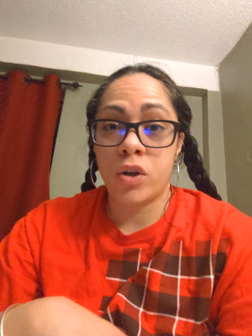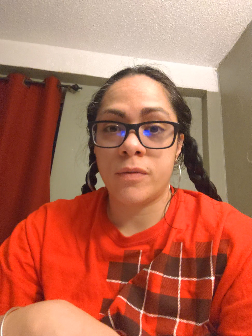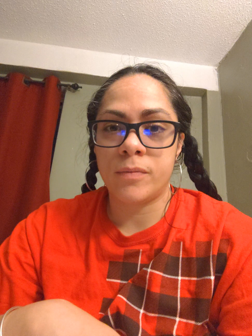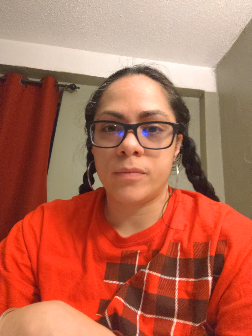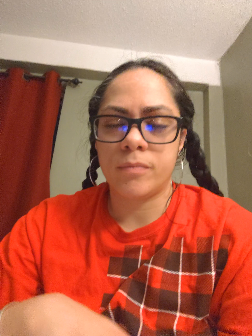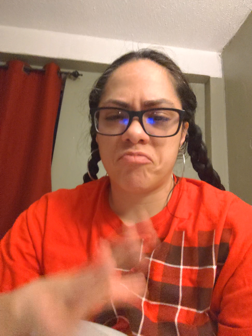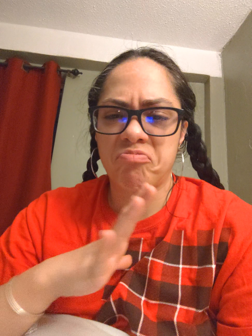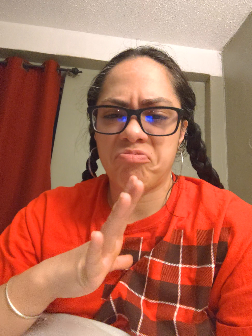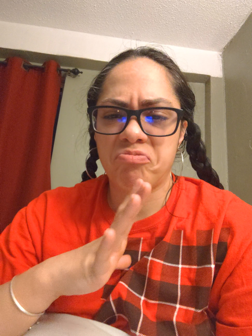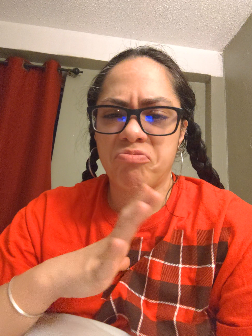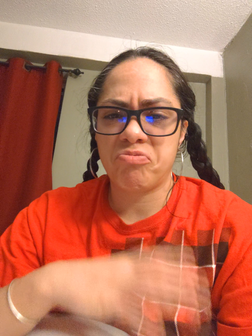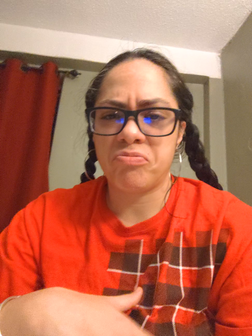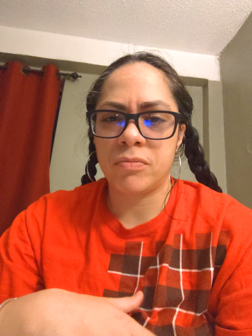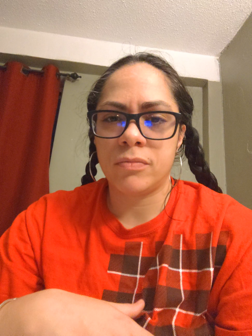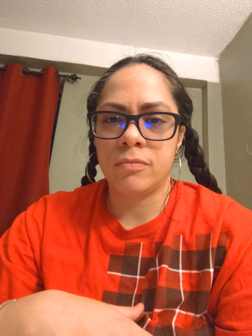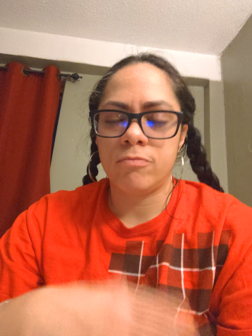fine